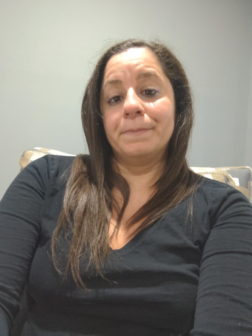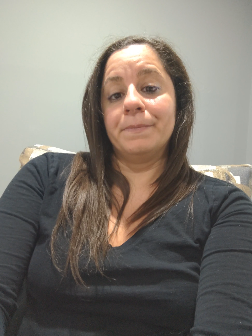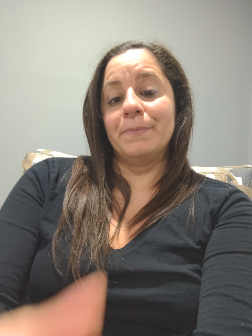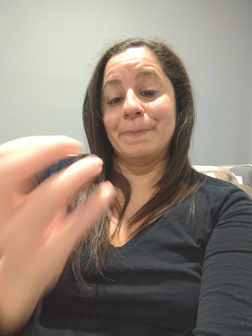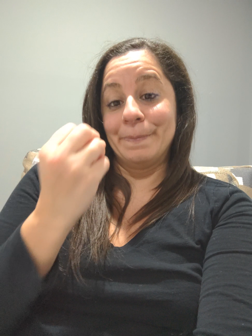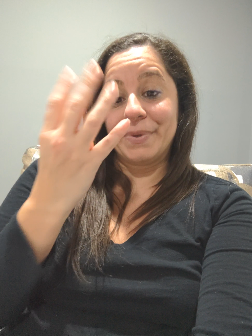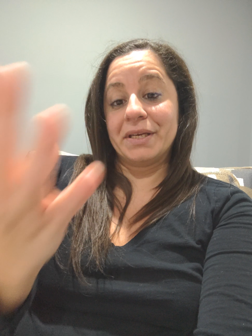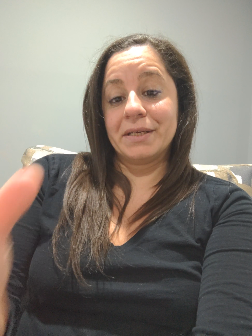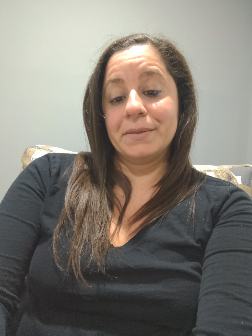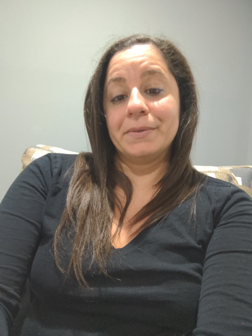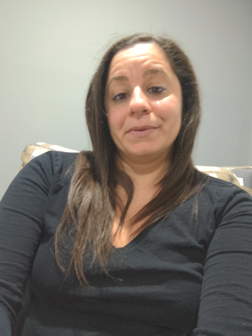many